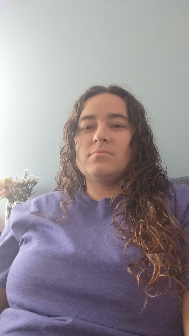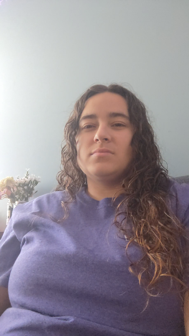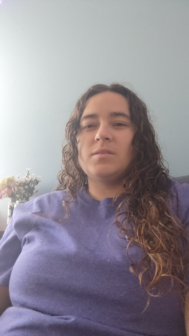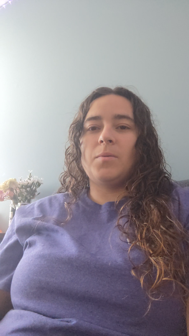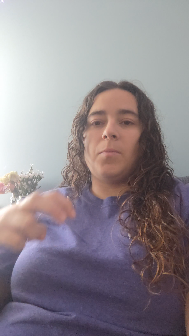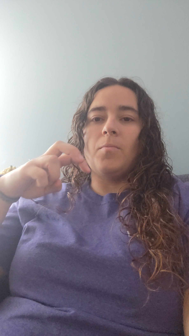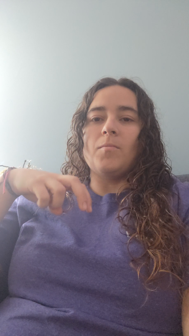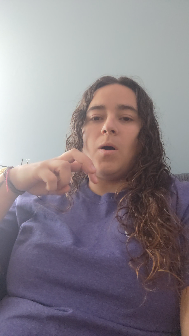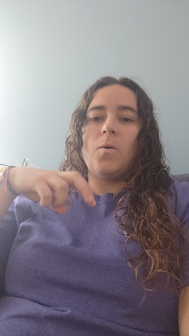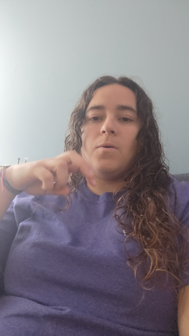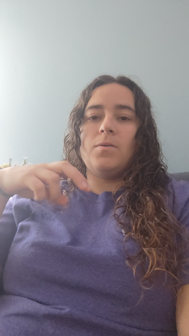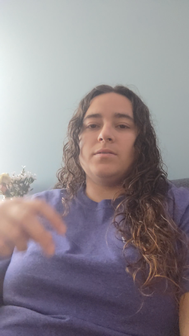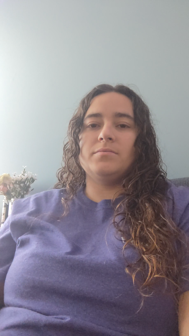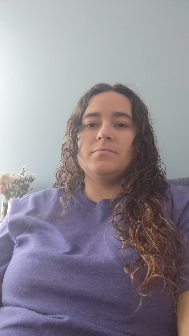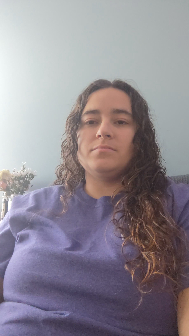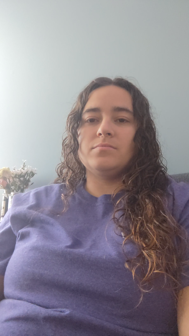potato